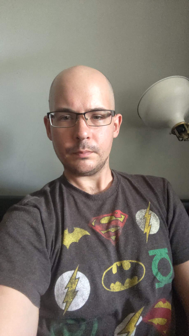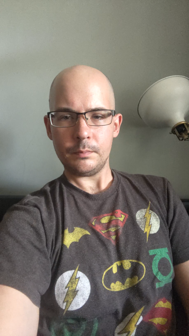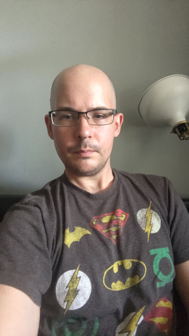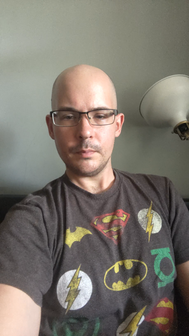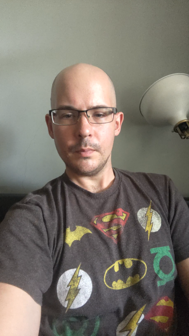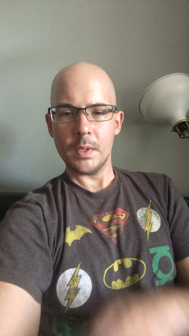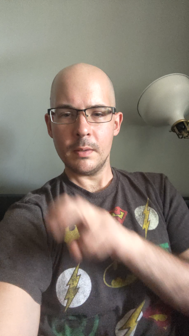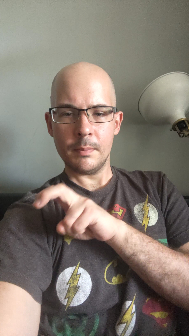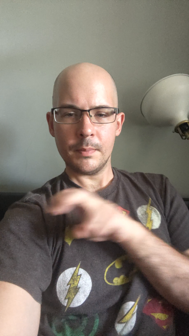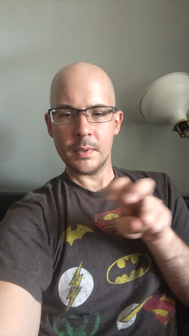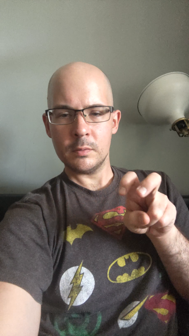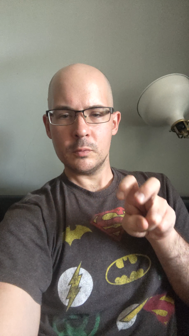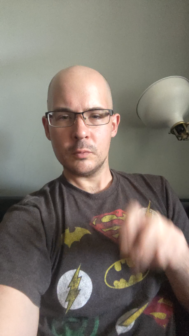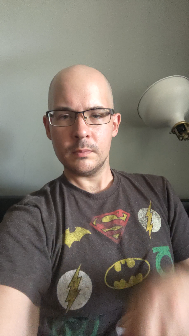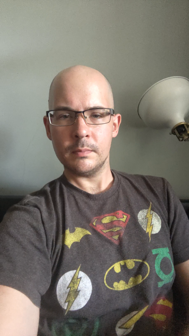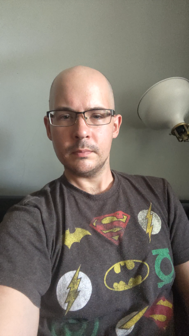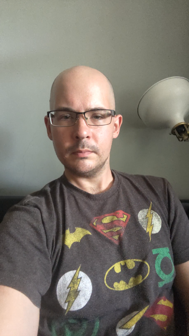bench